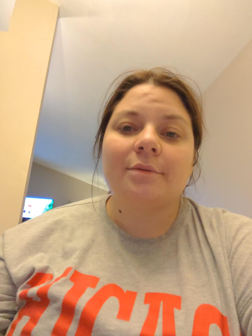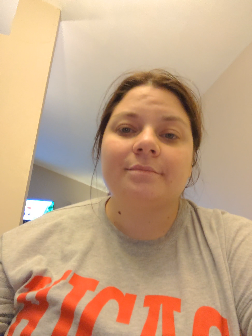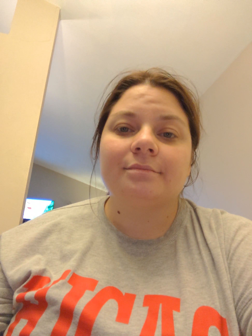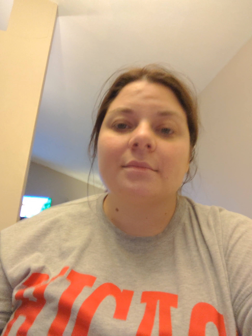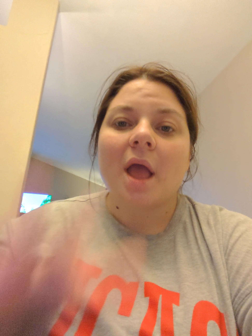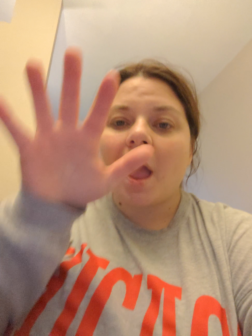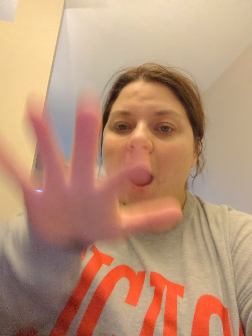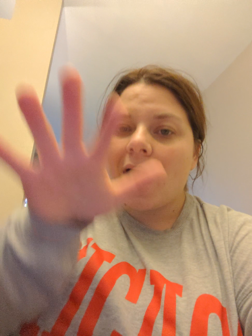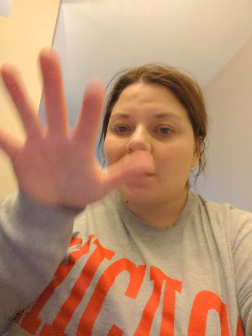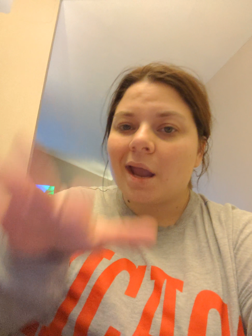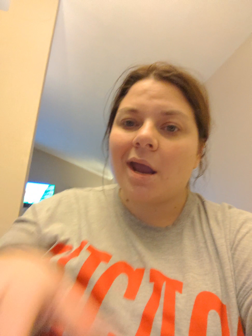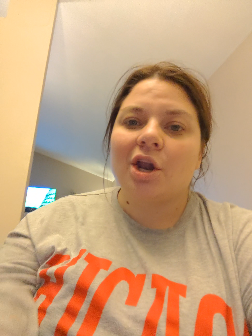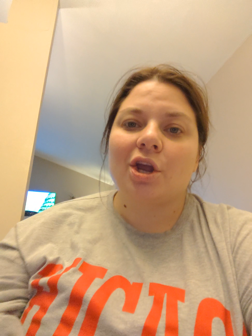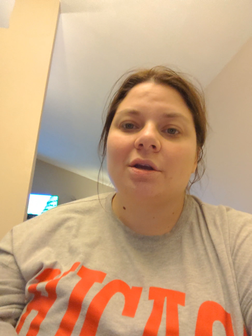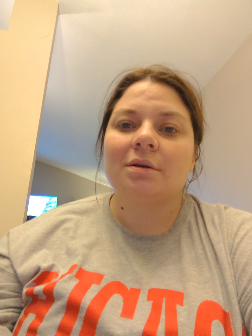alligator